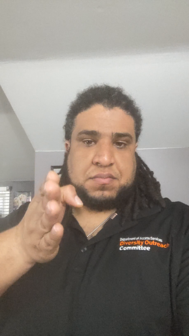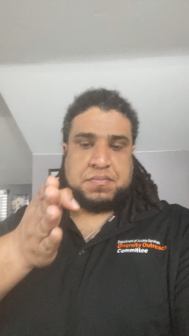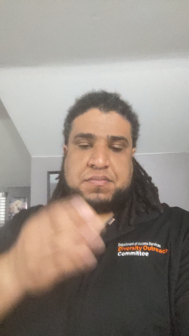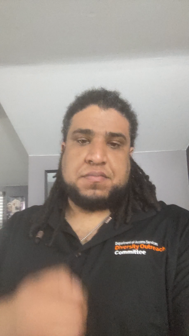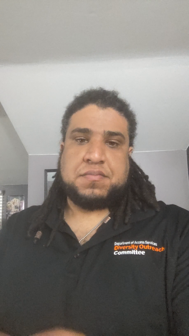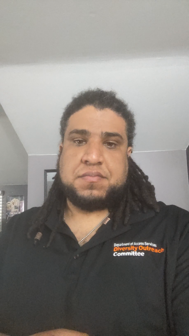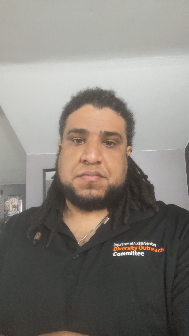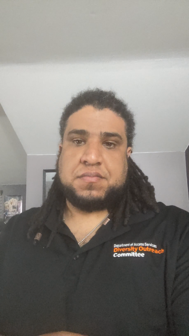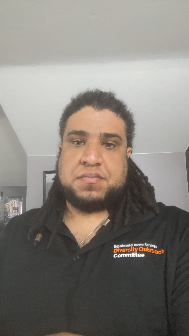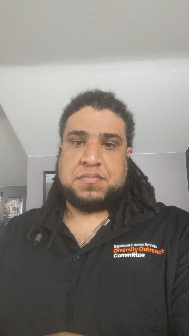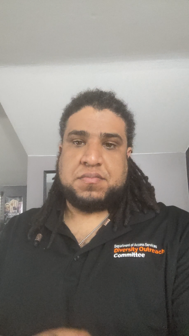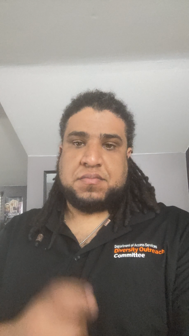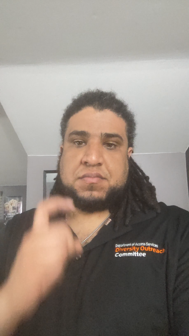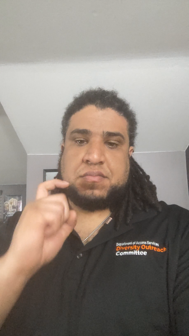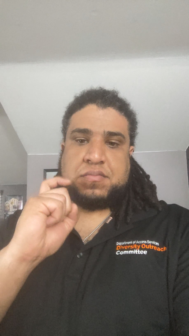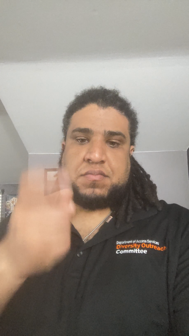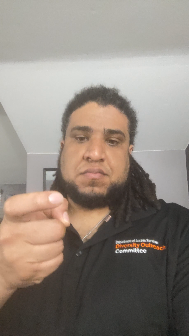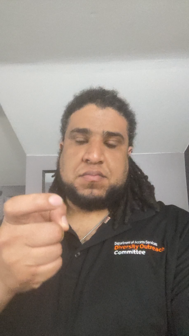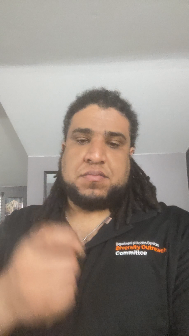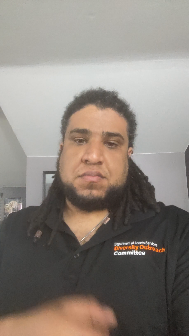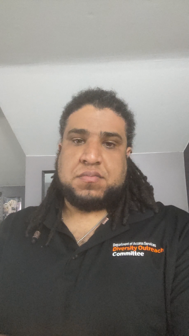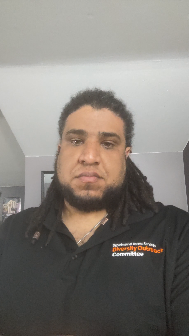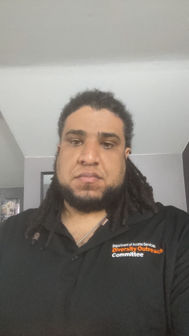present